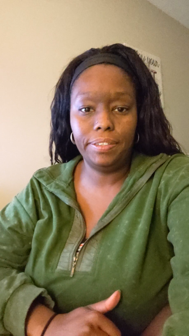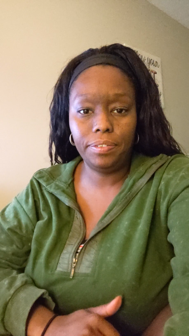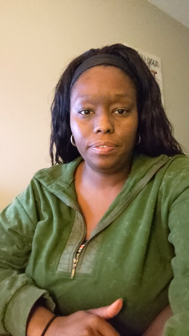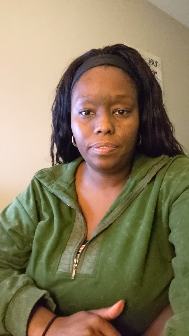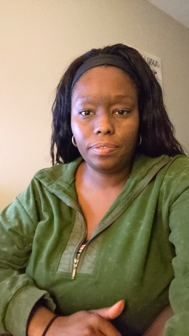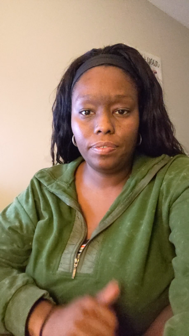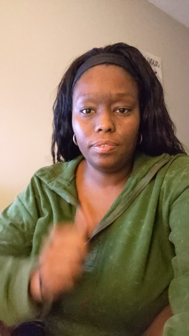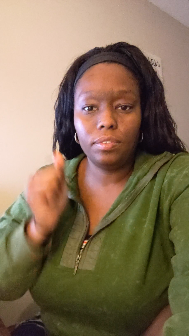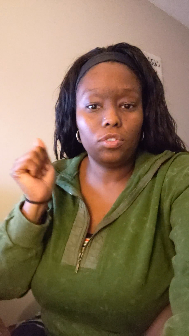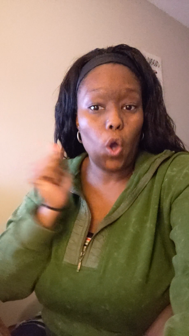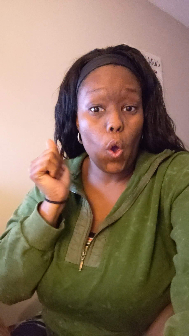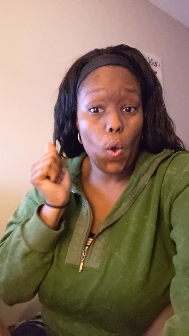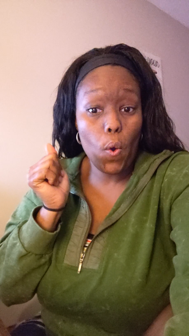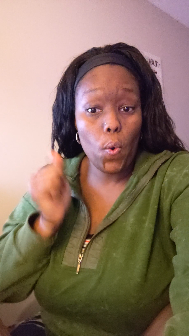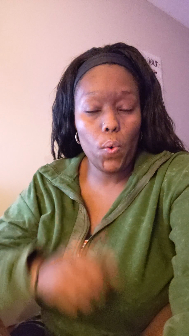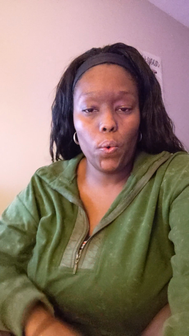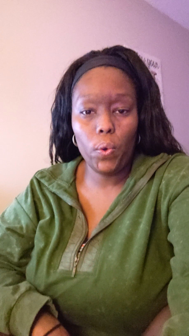cold